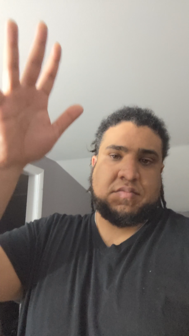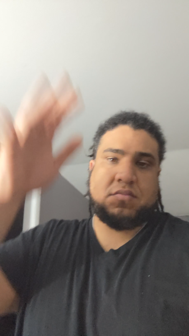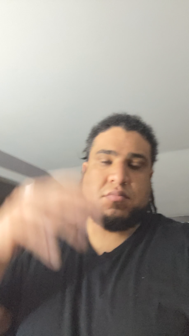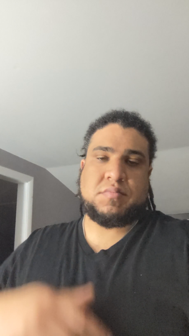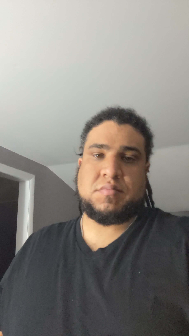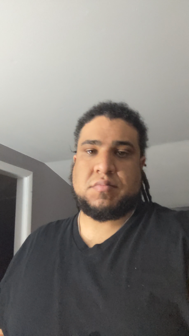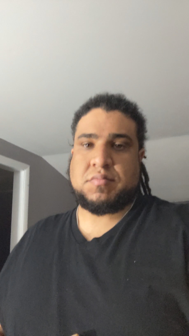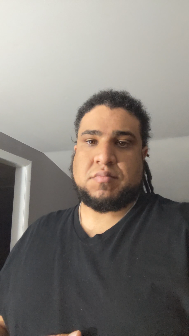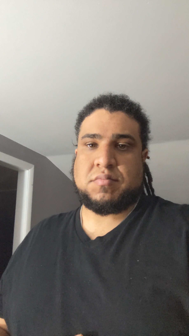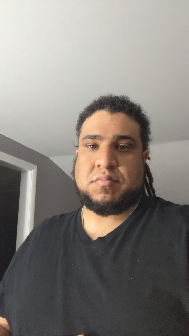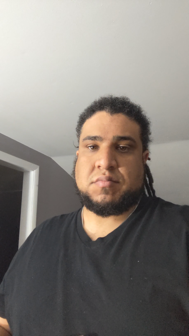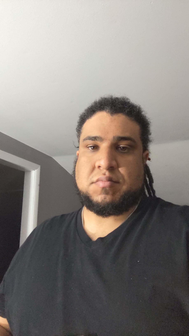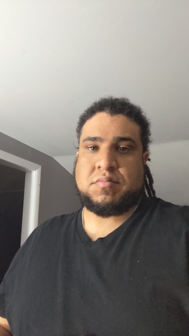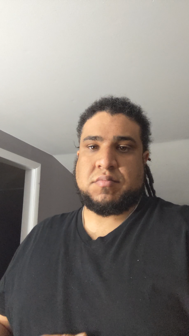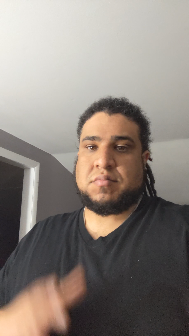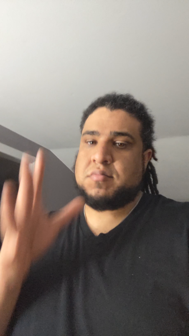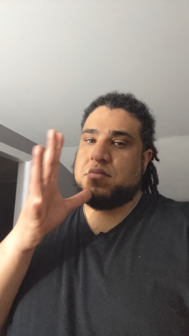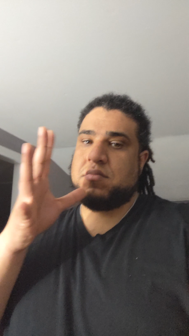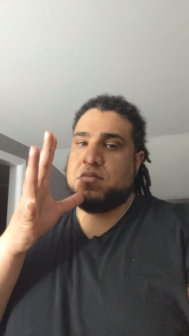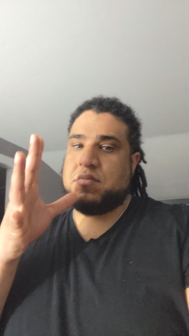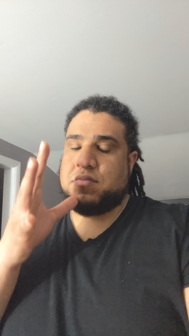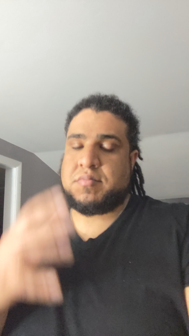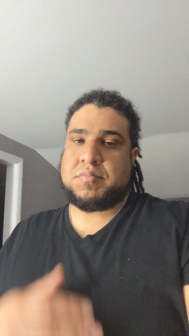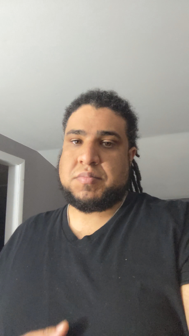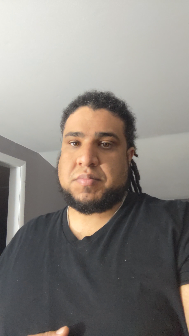mommy